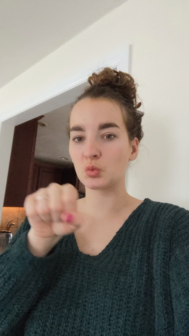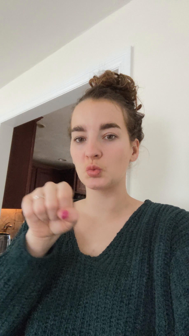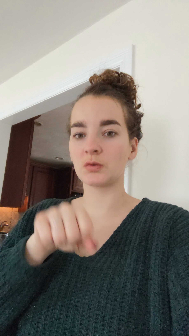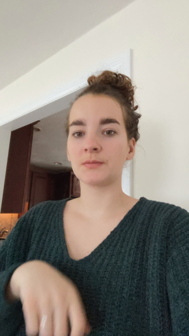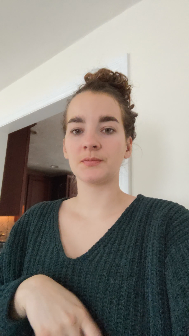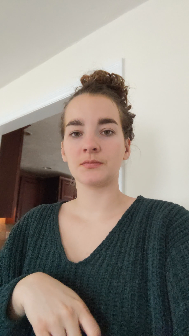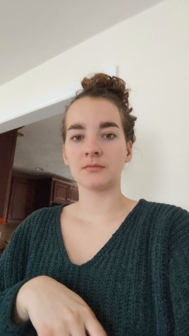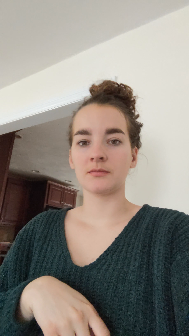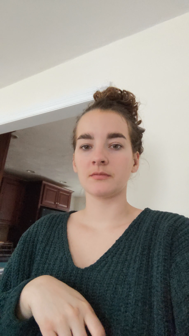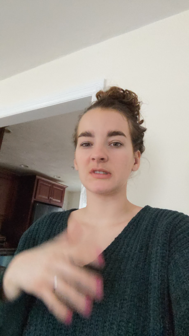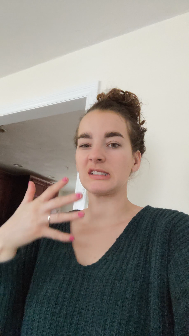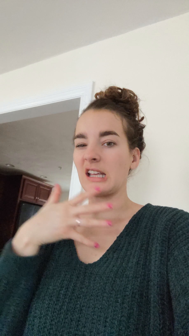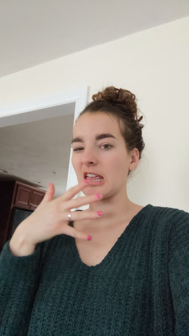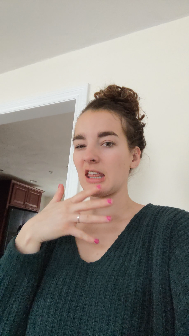scared